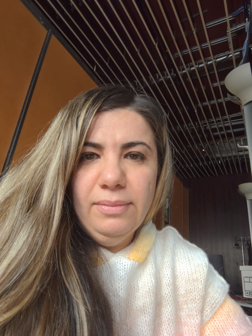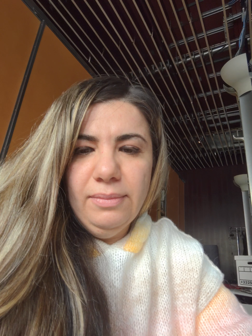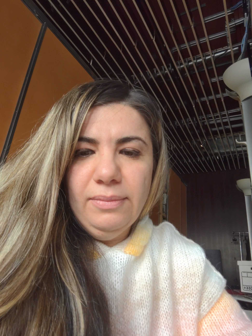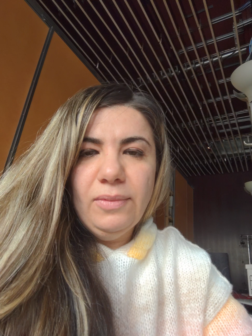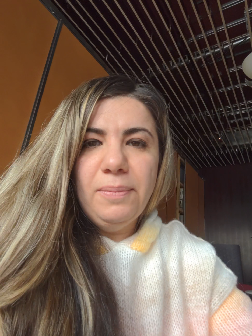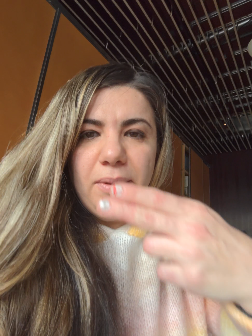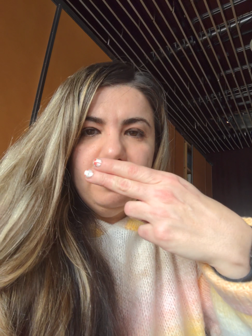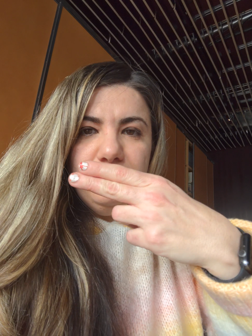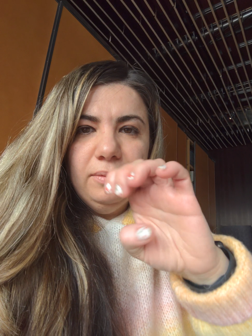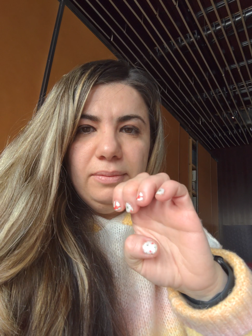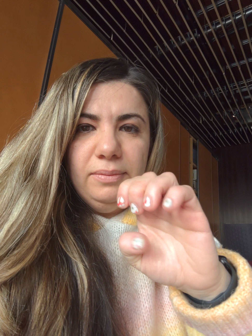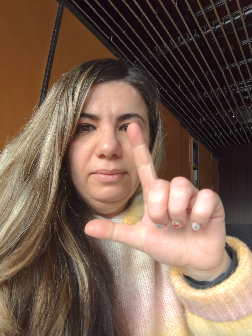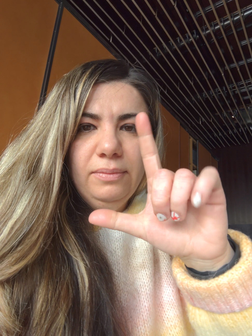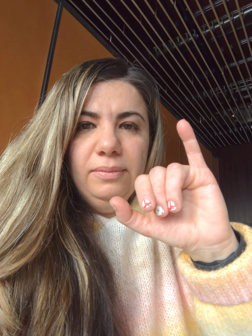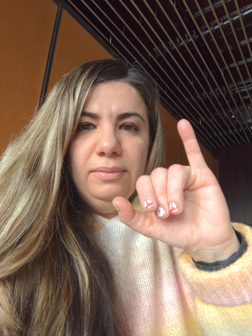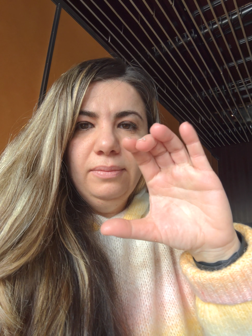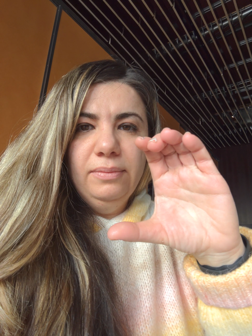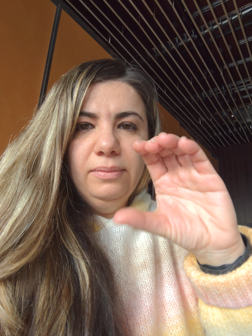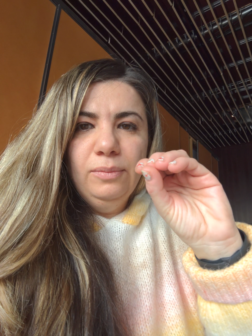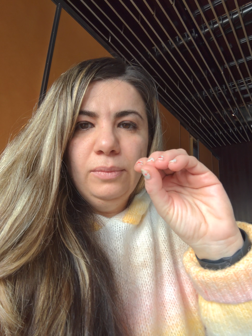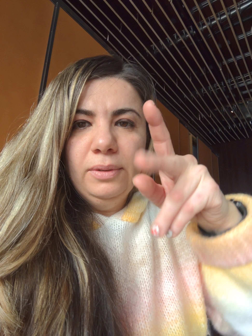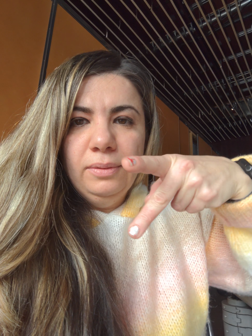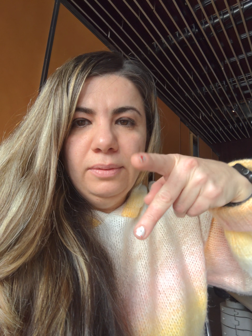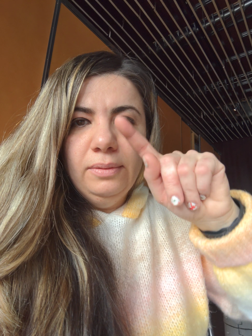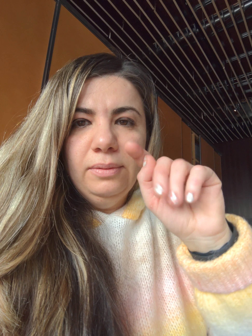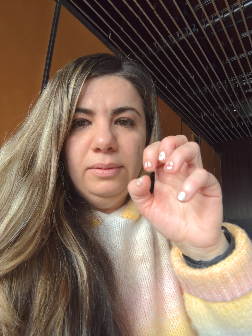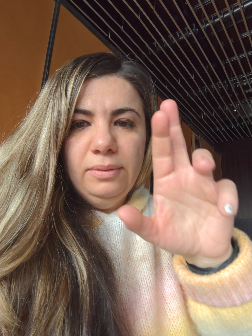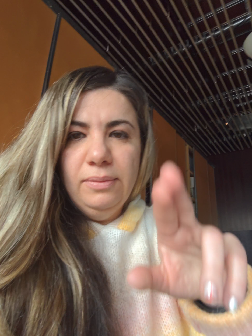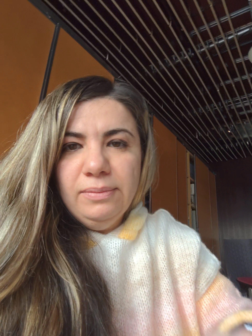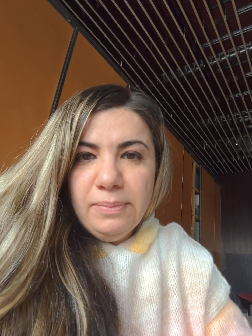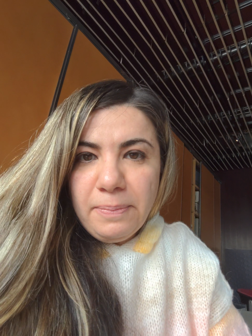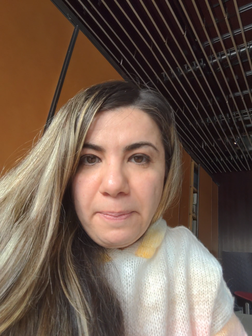helicopter